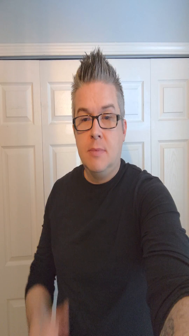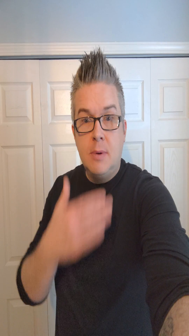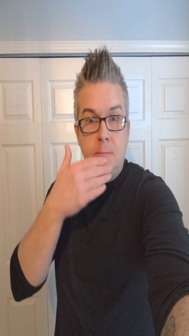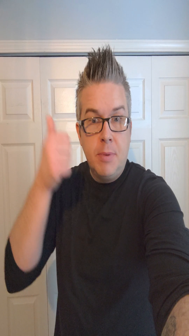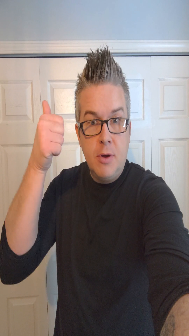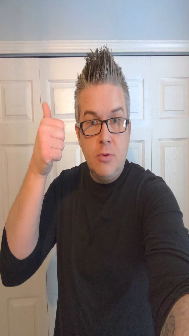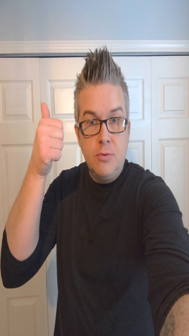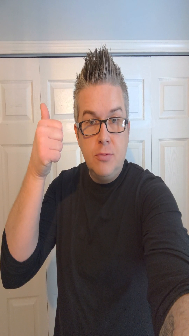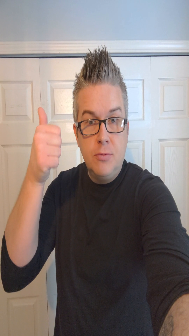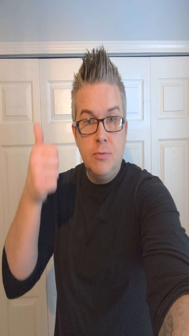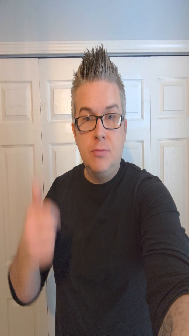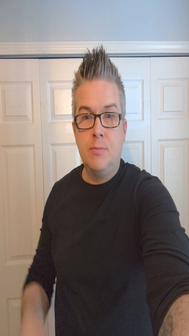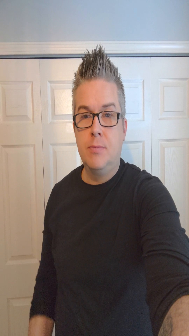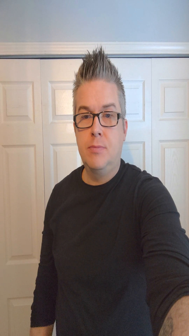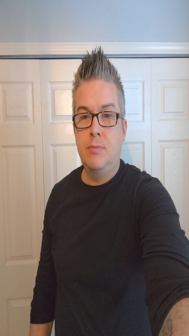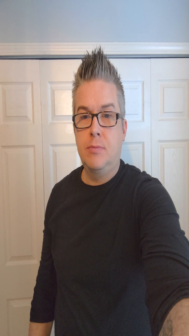better